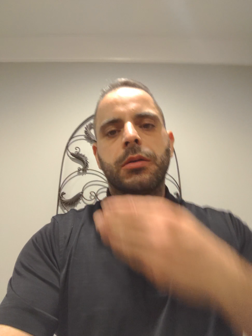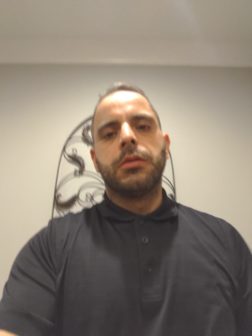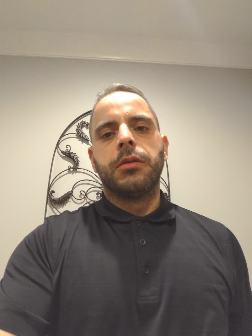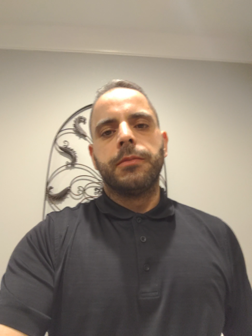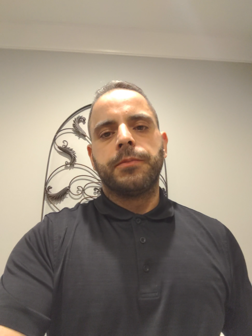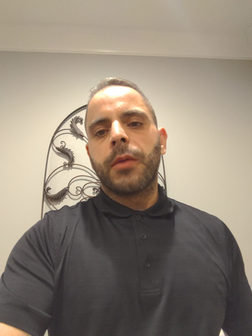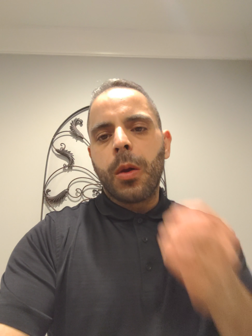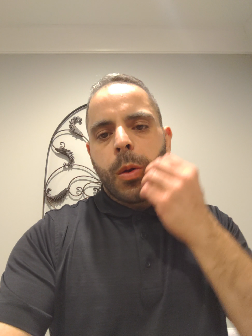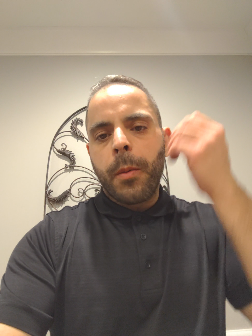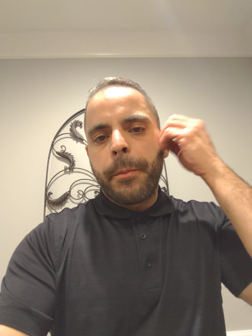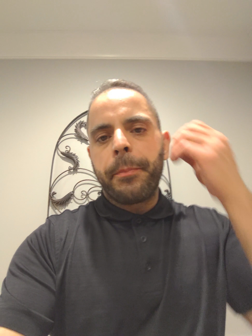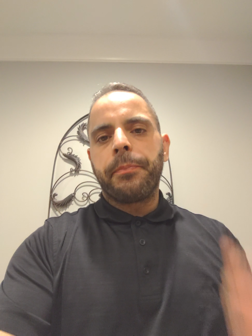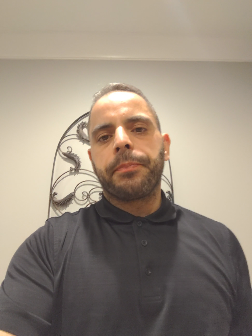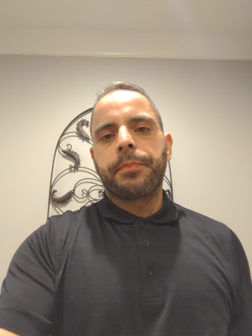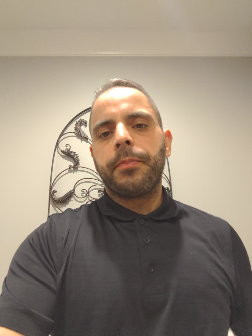home